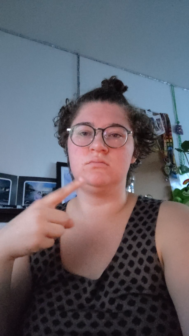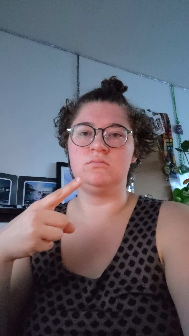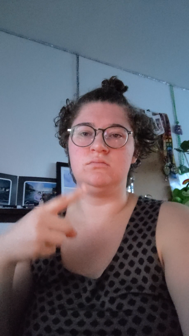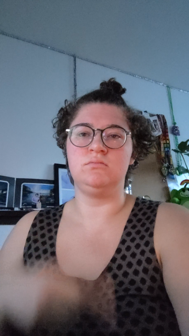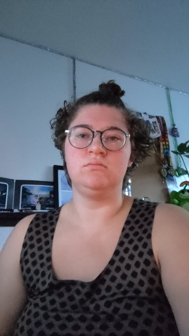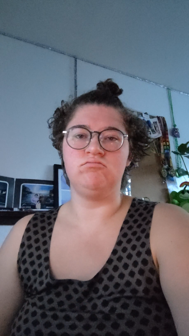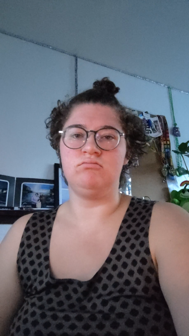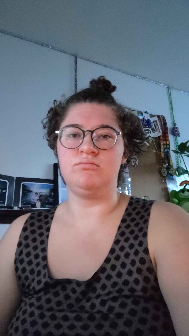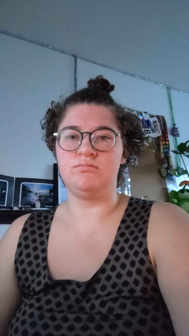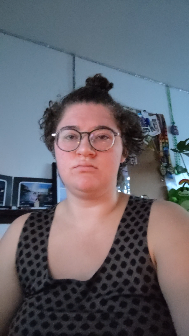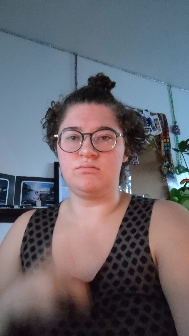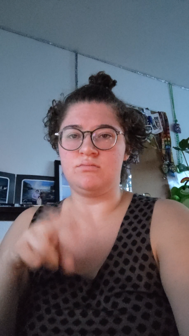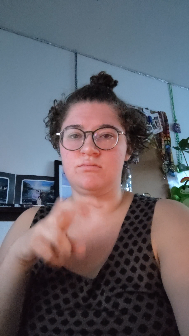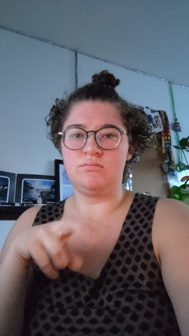potato